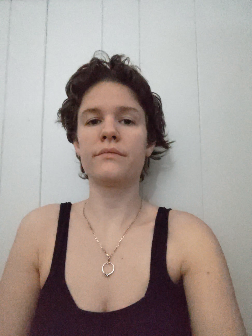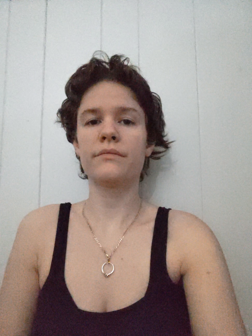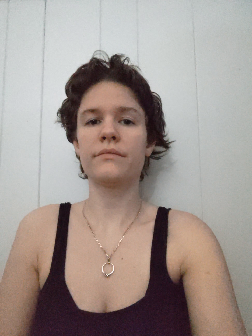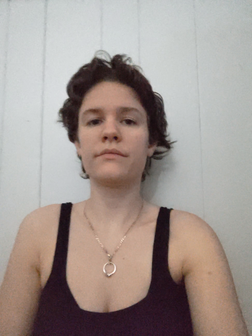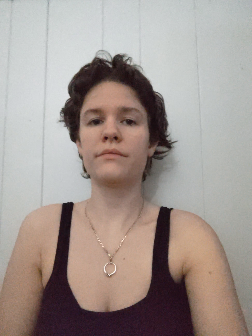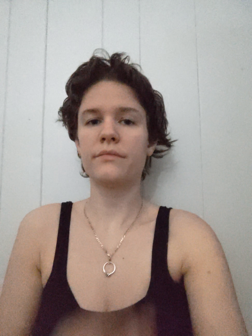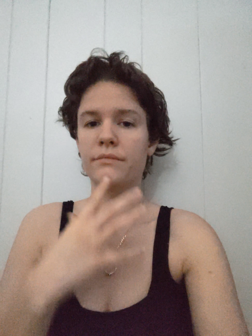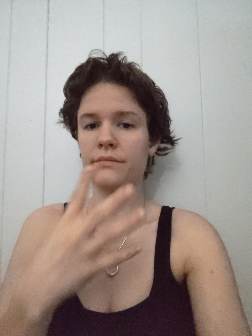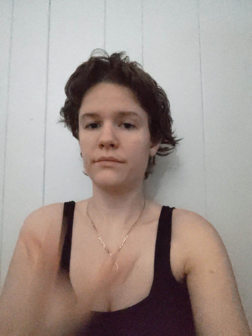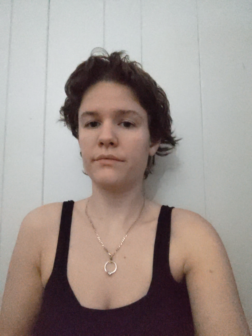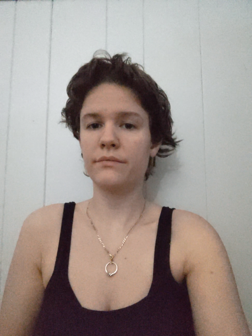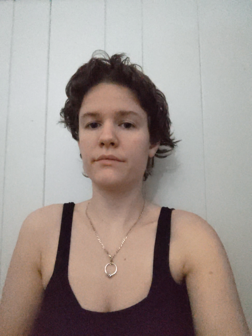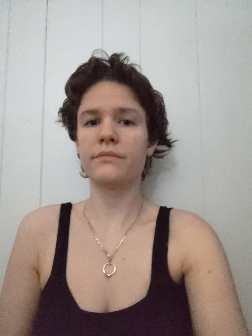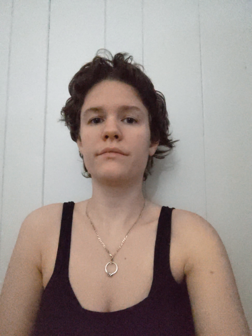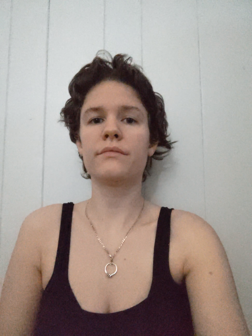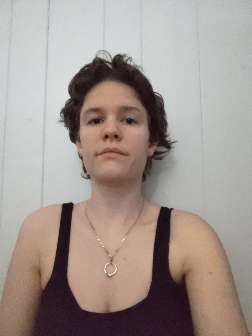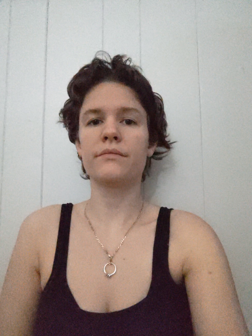wet